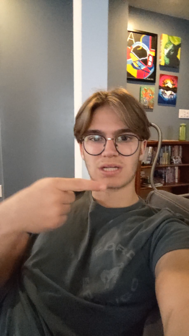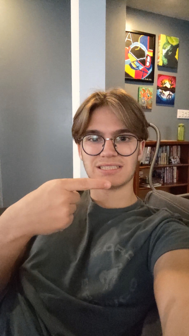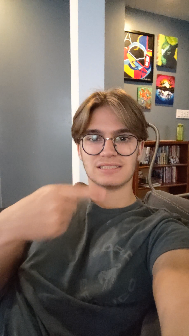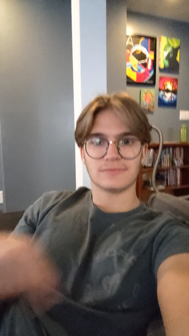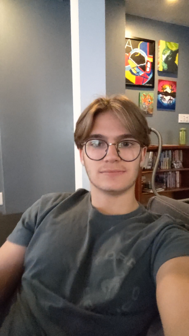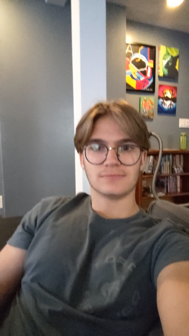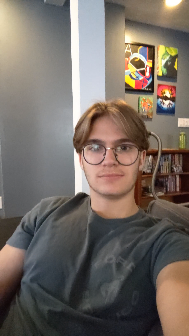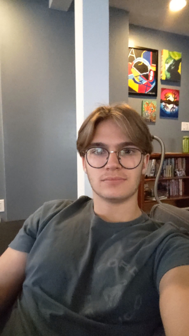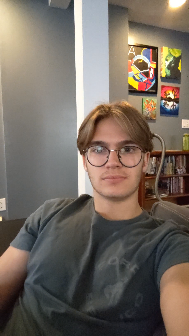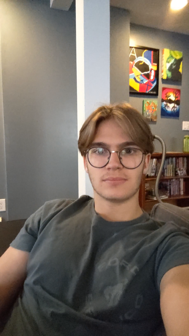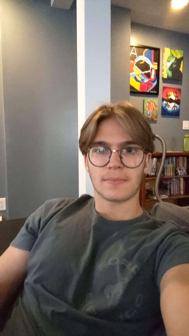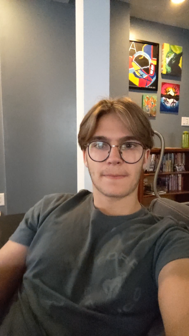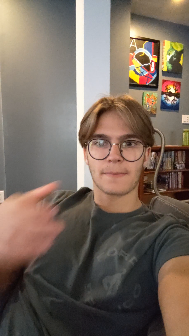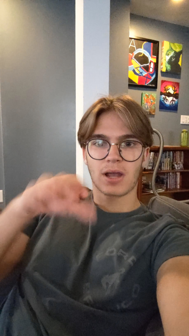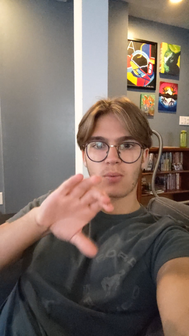pour